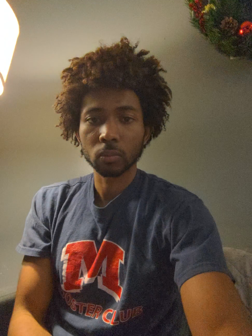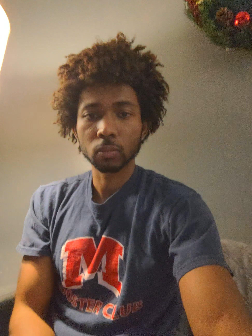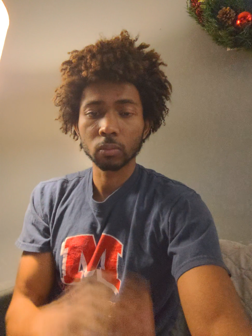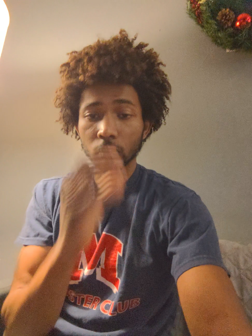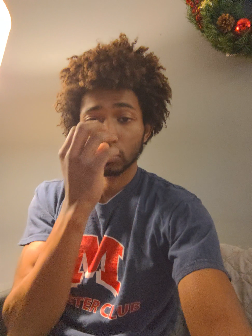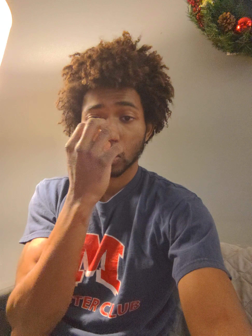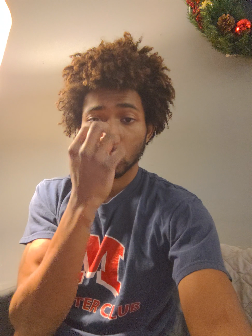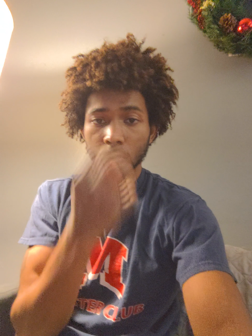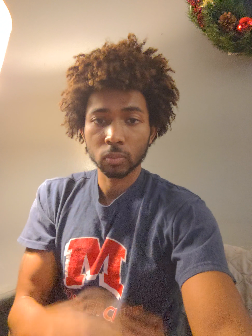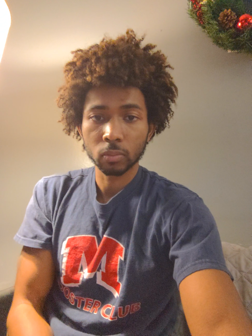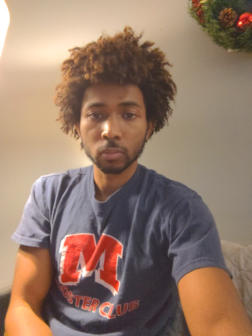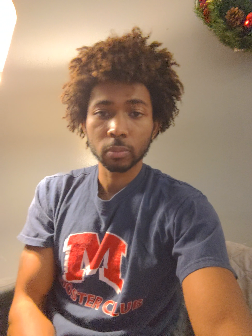clown